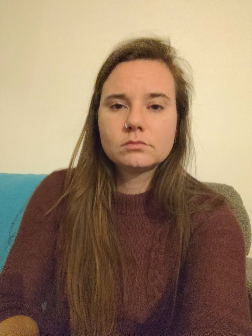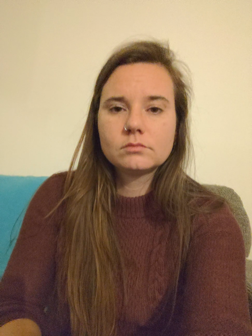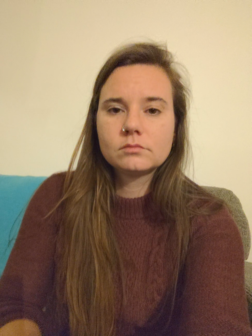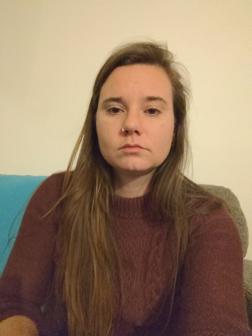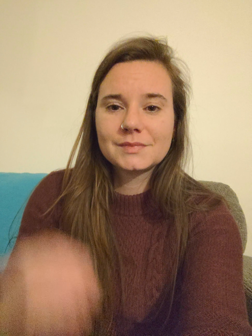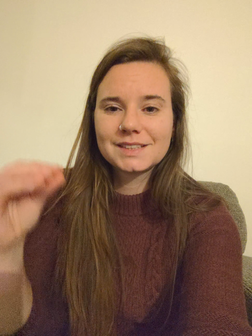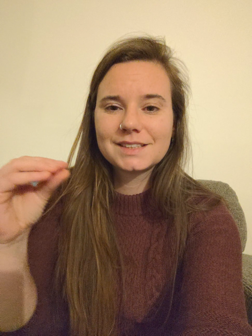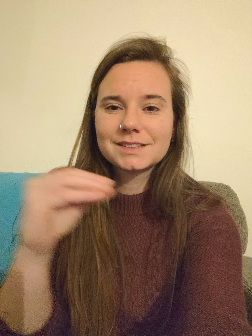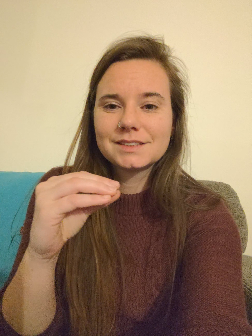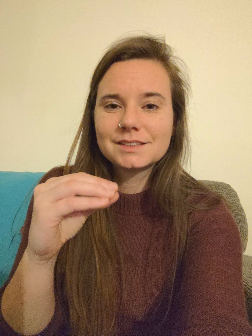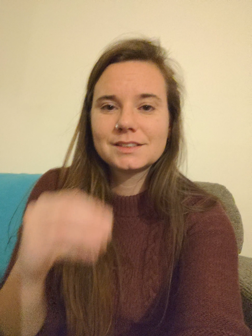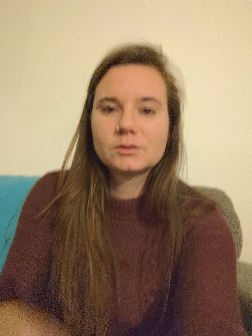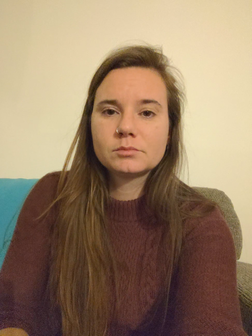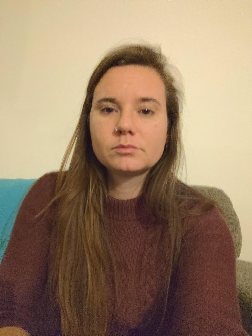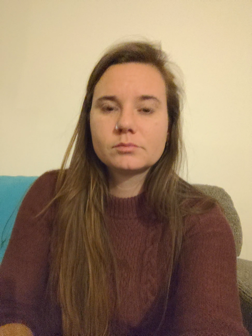kiss